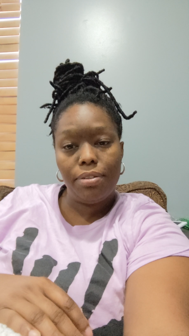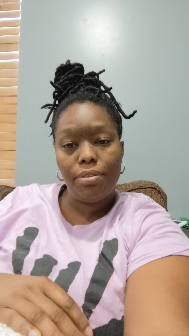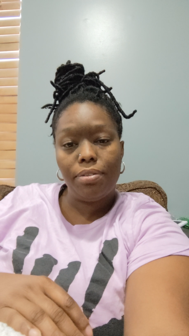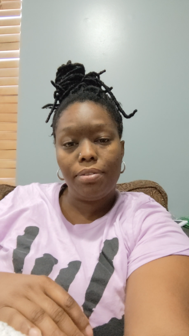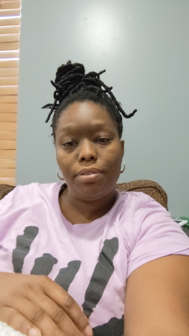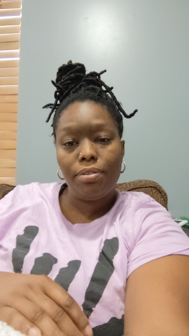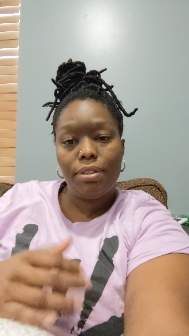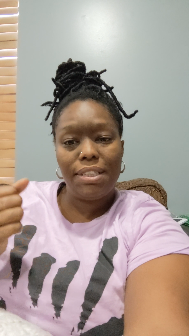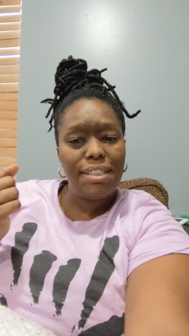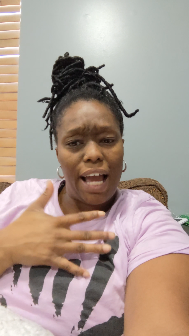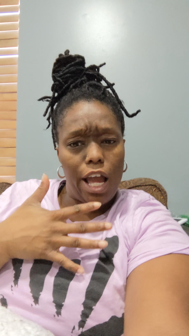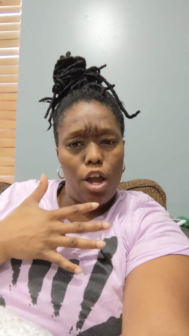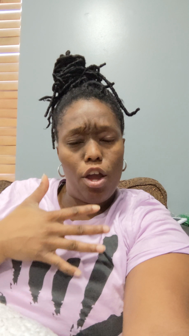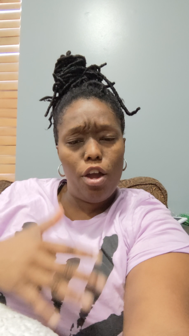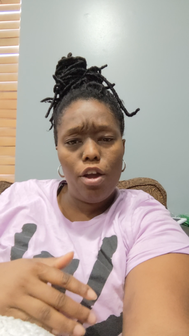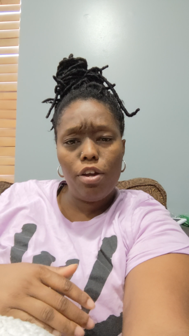scared